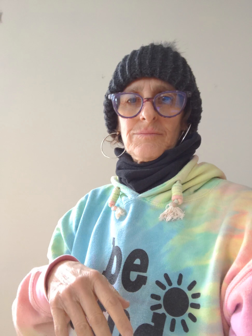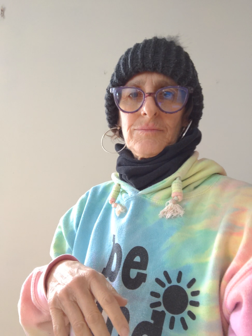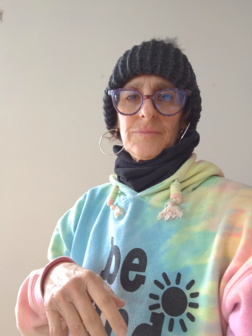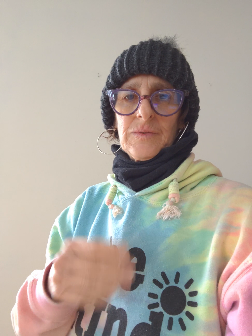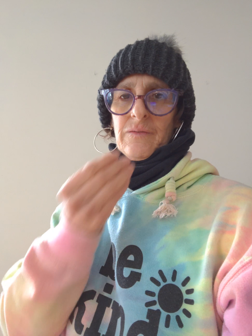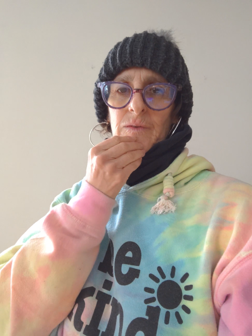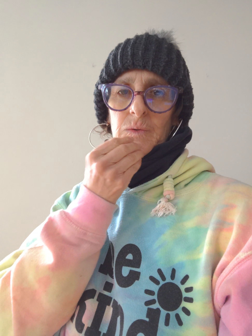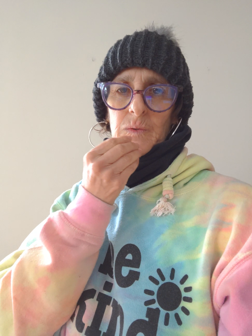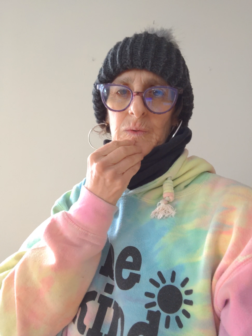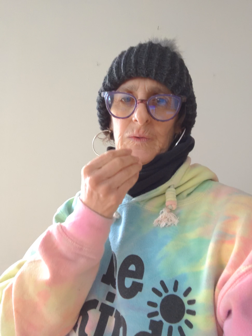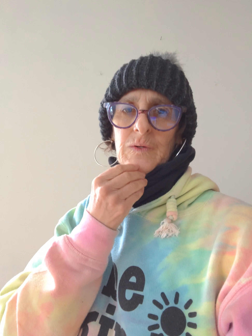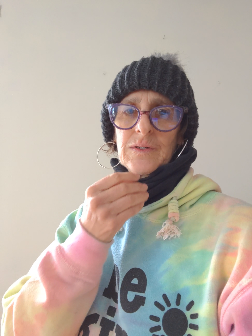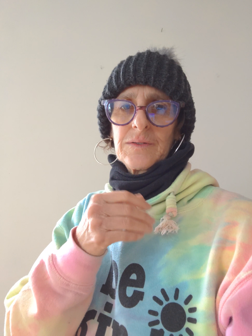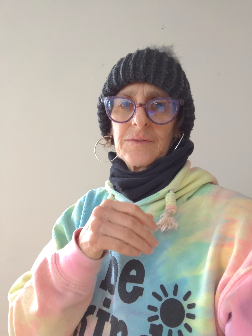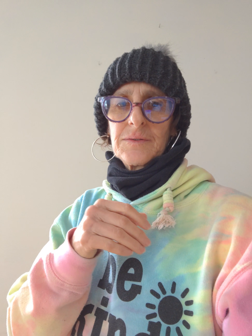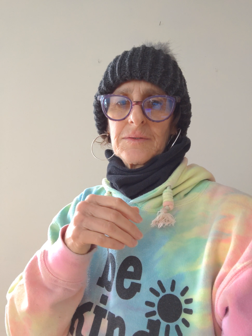food